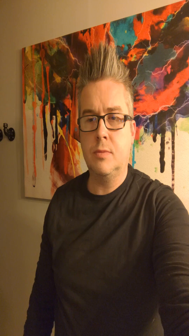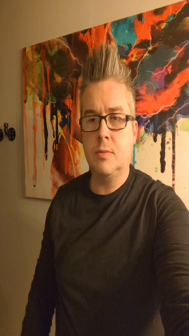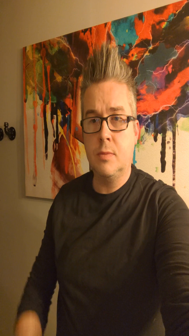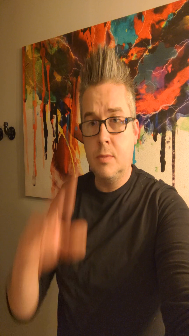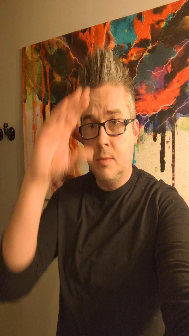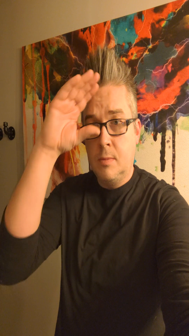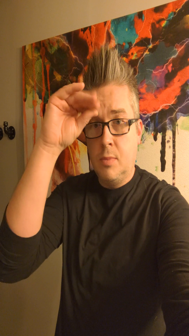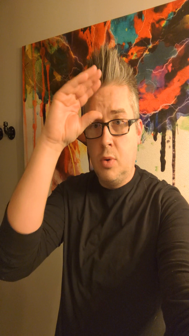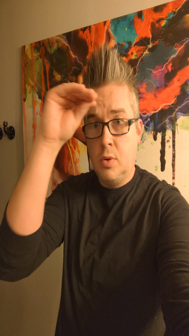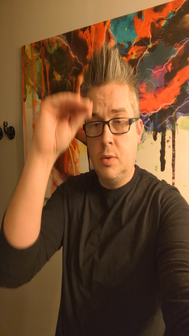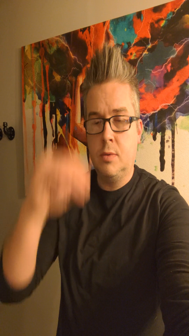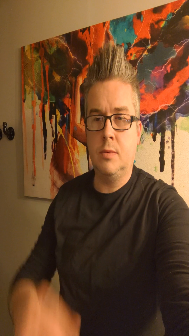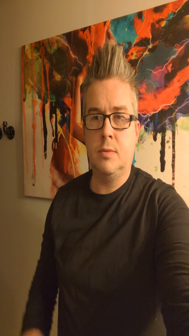boy